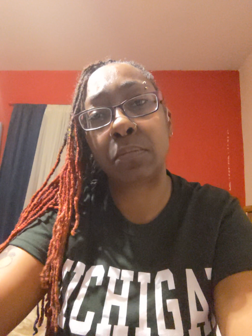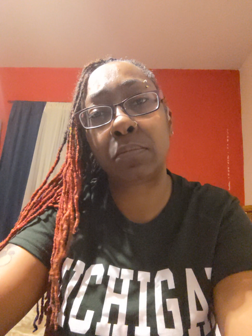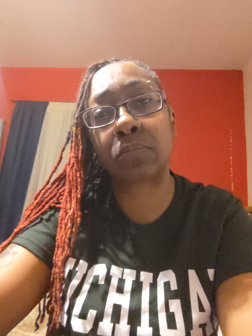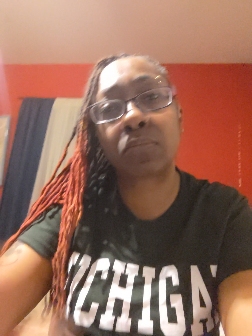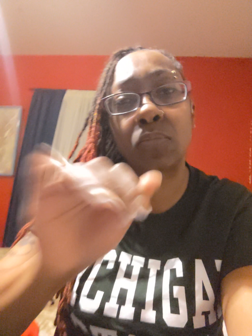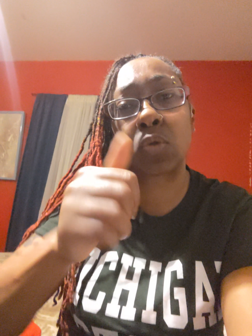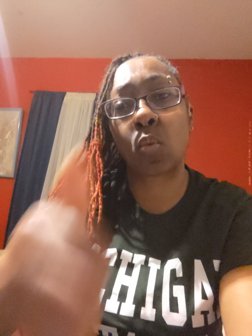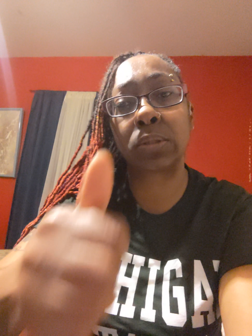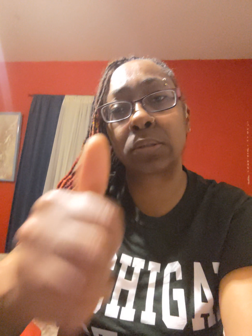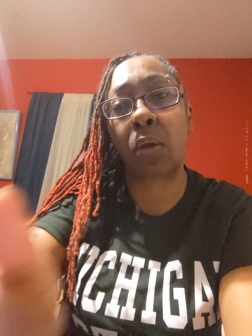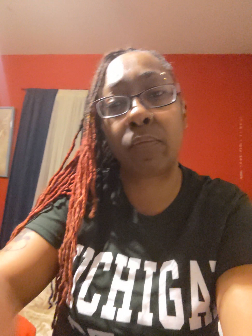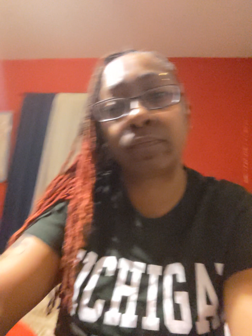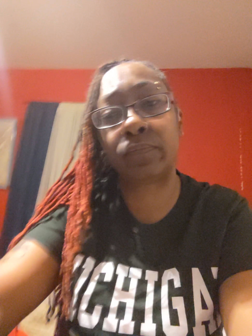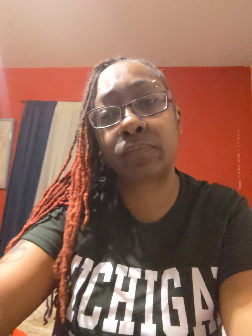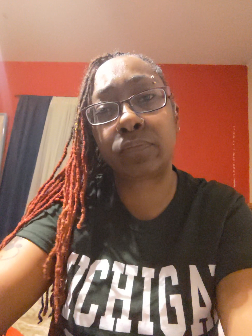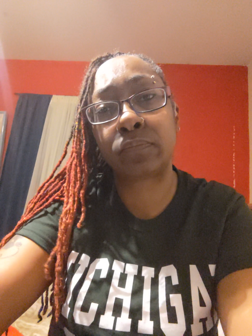yourself